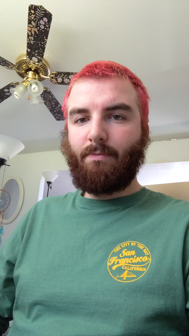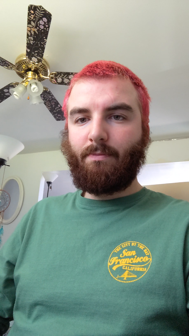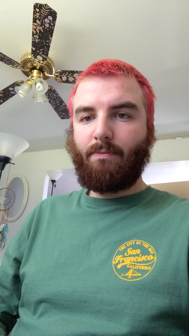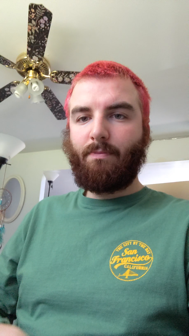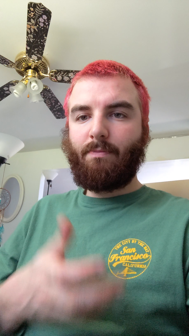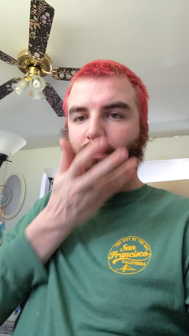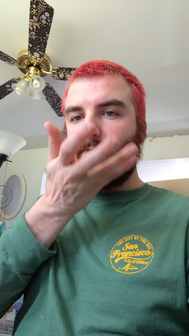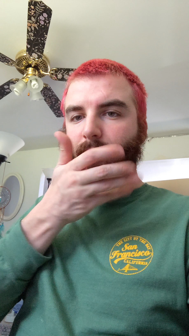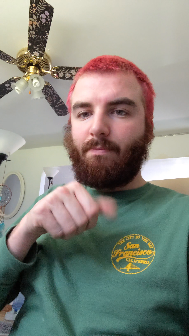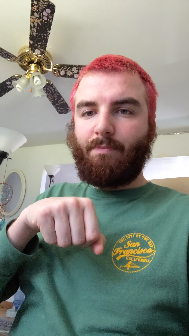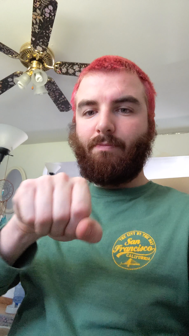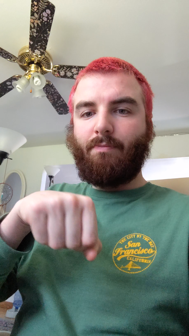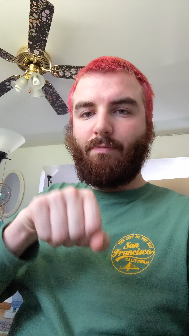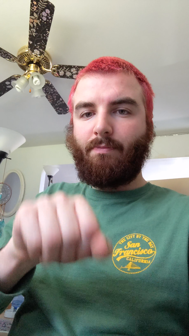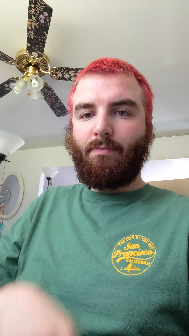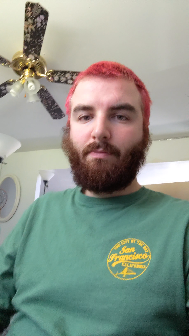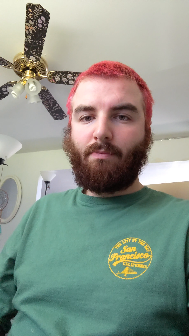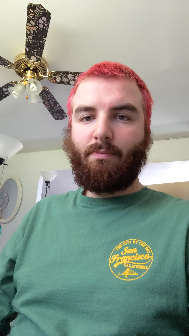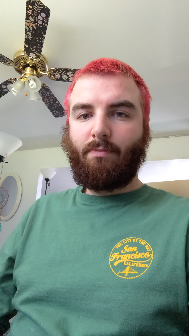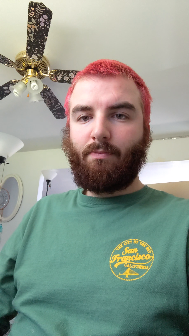lawn mower